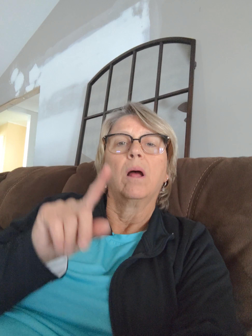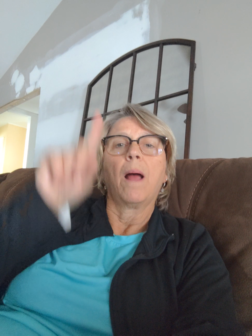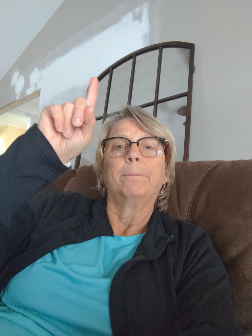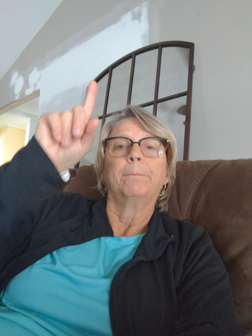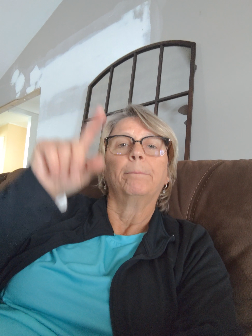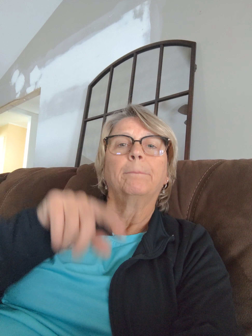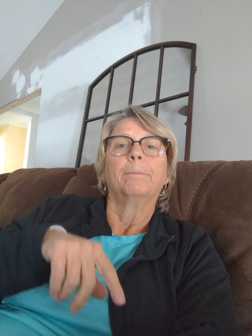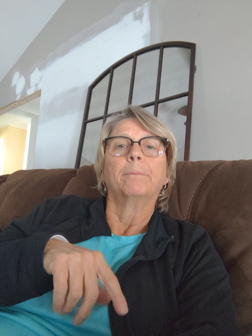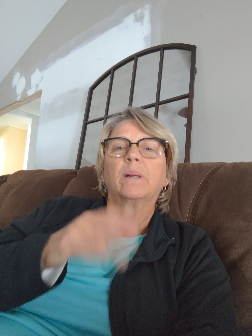up